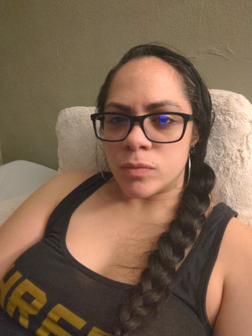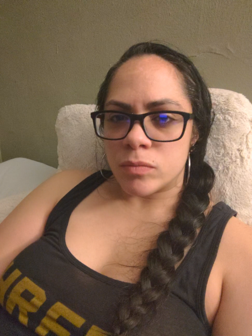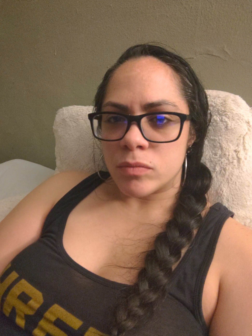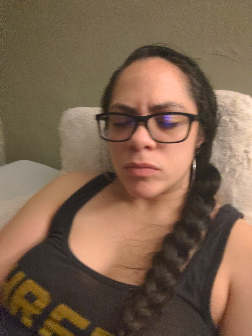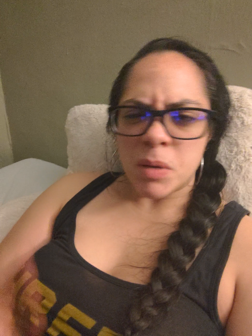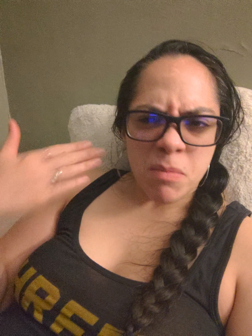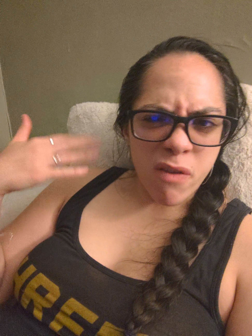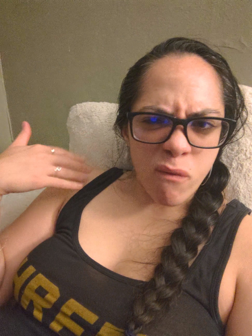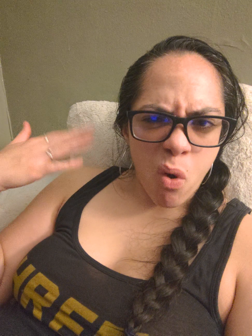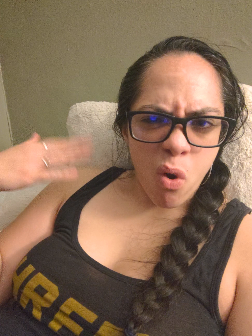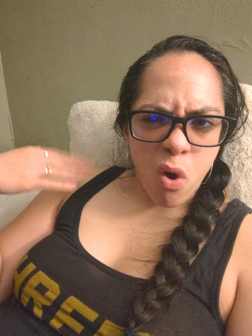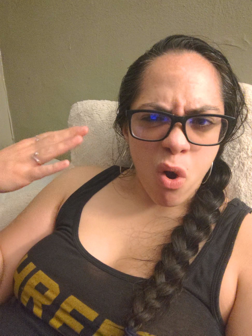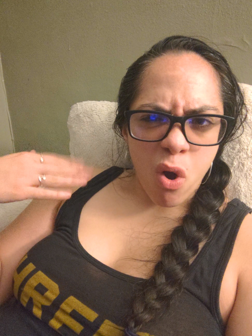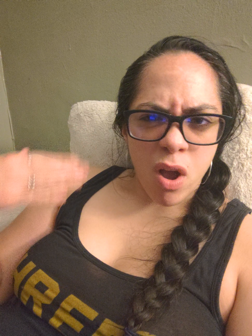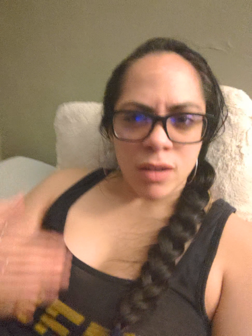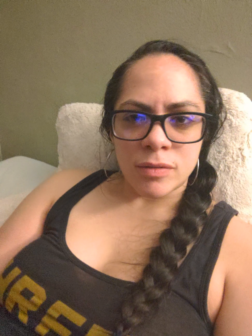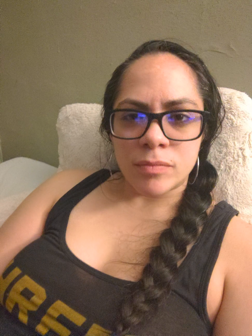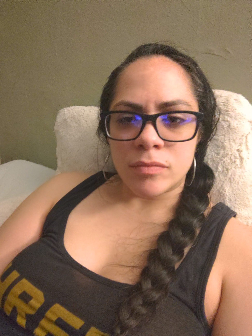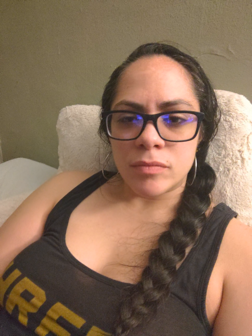before